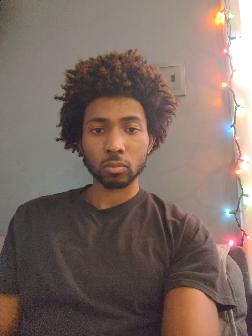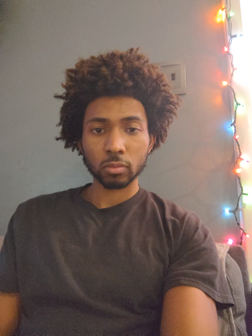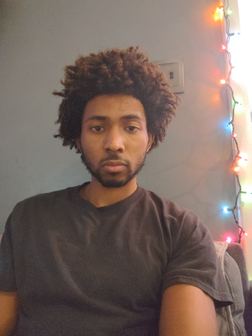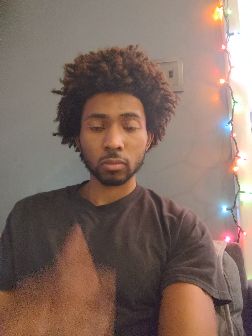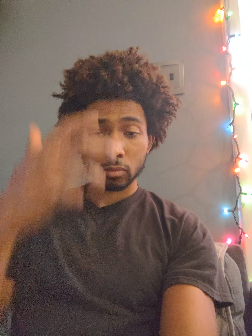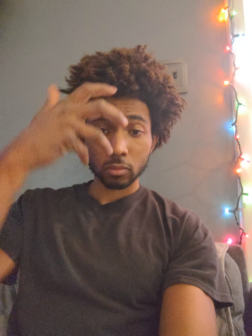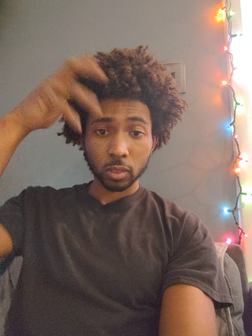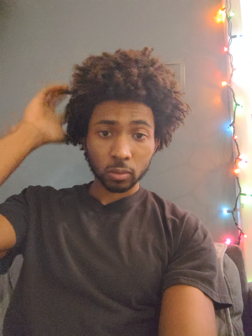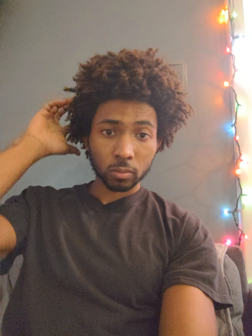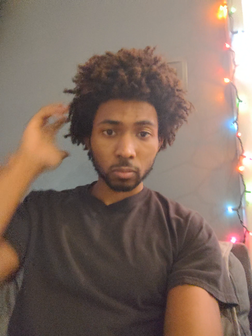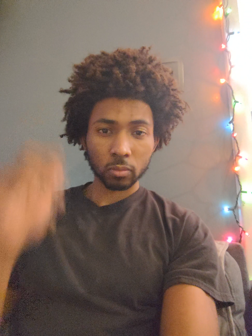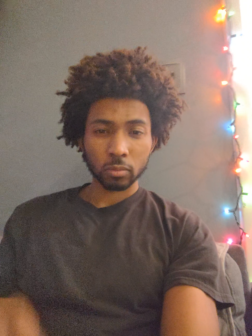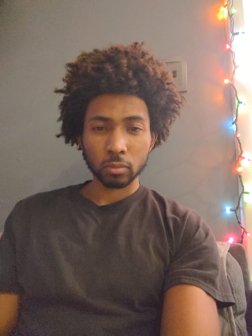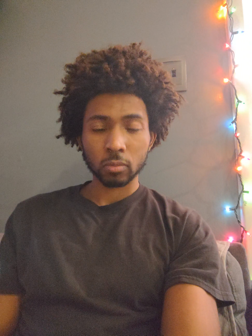lion